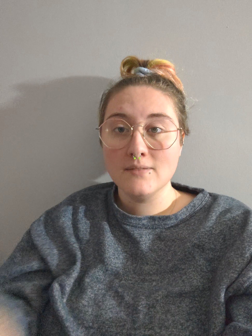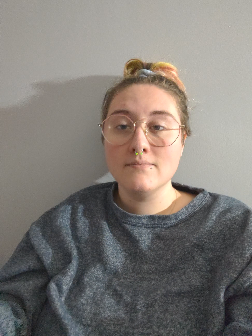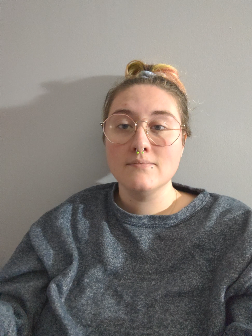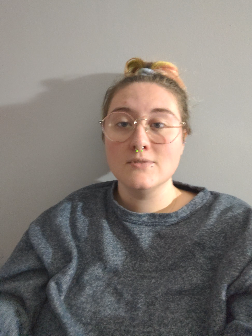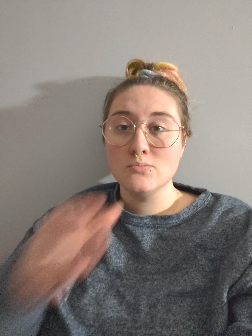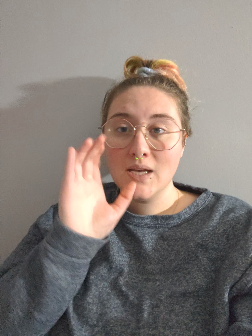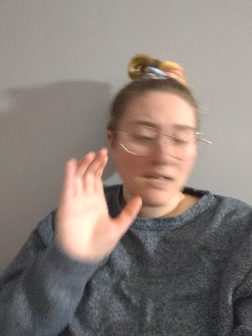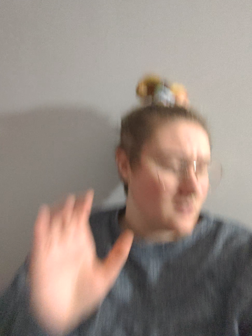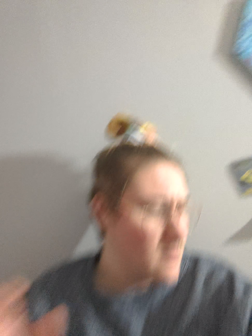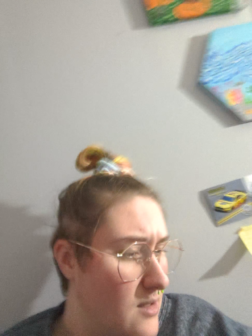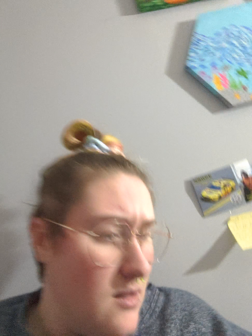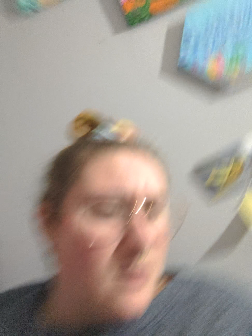drink